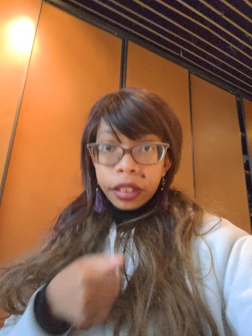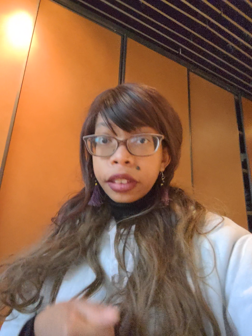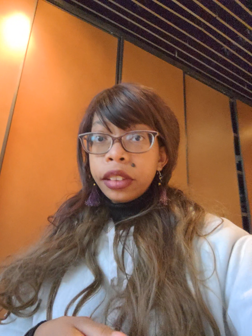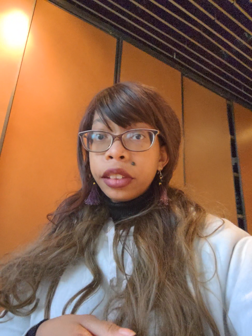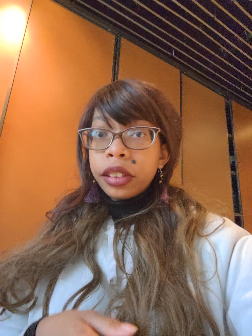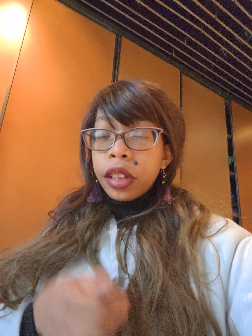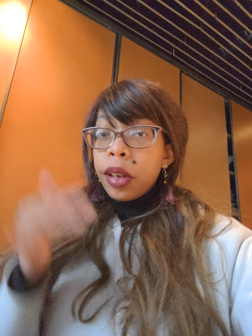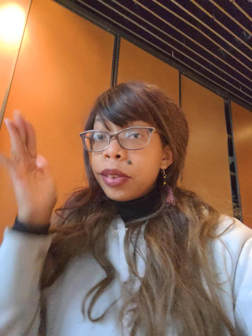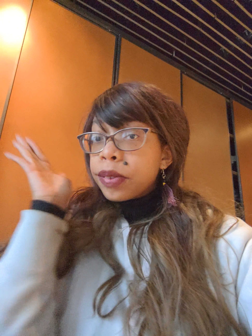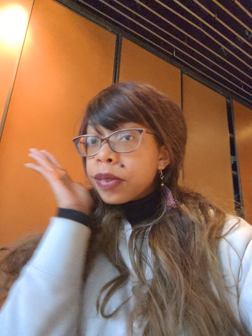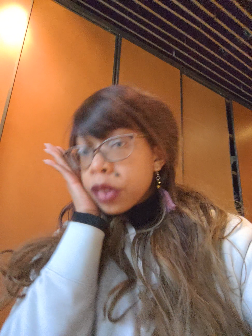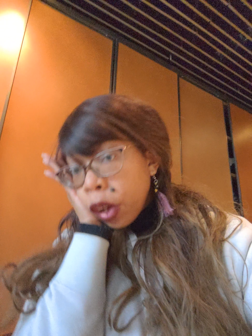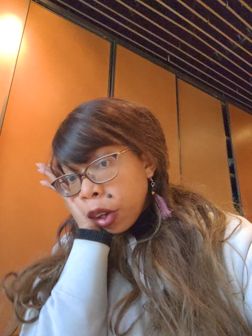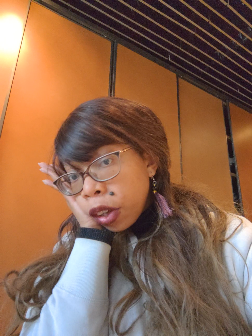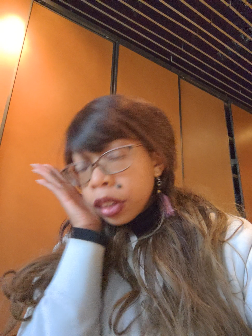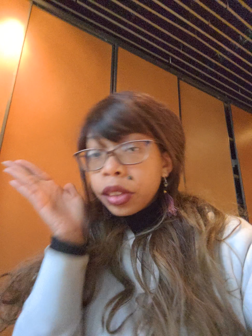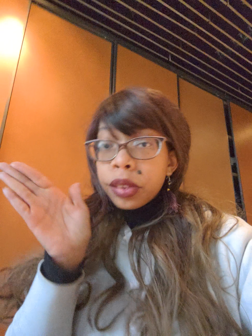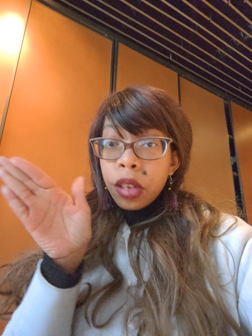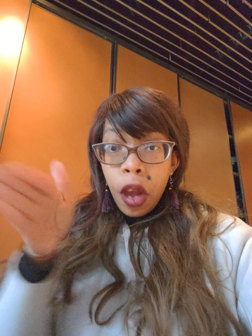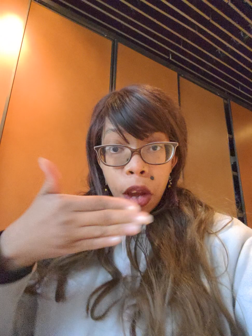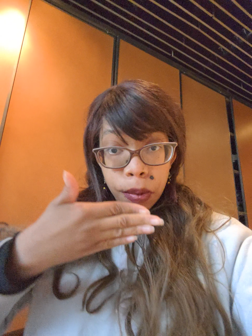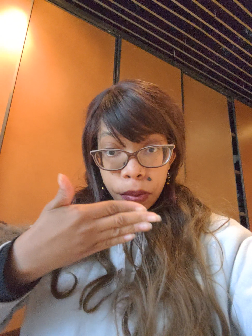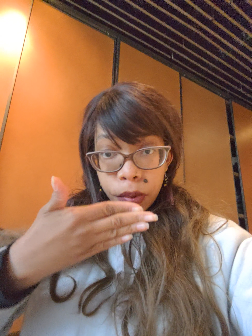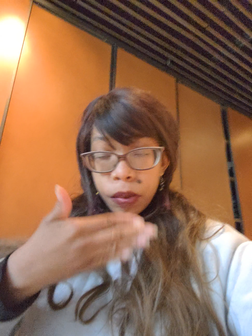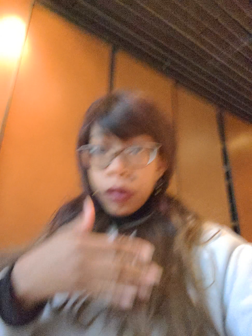bedroom